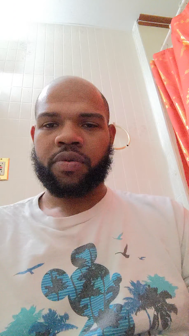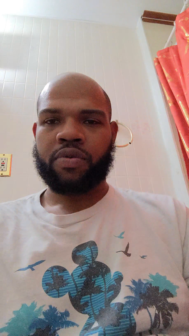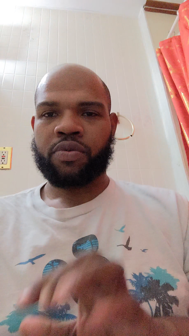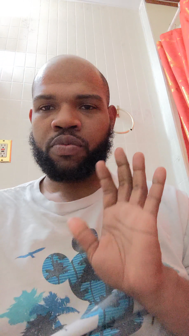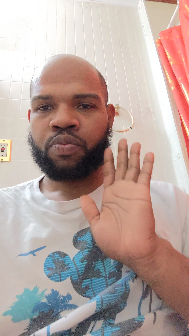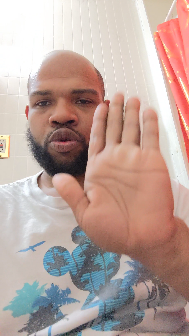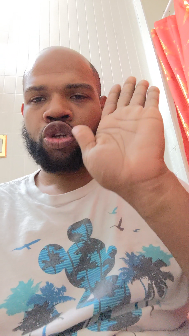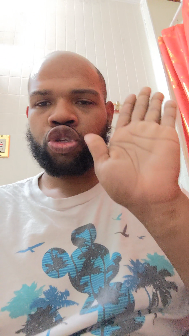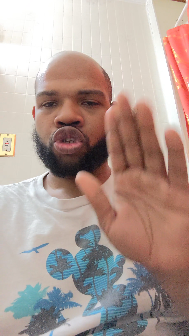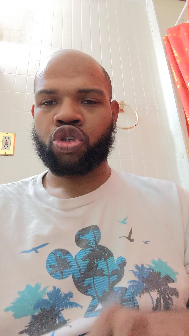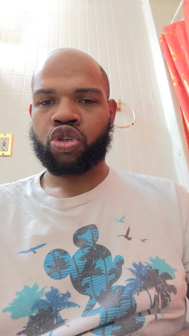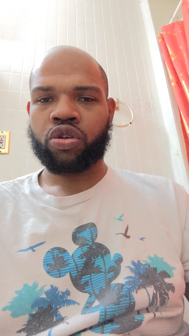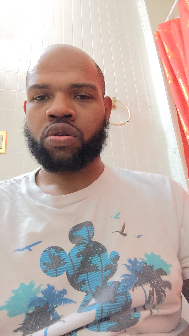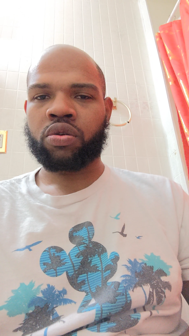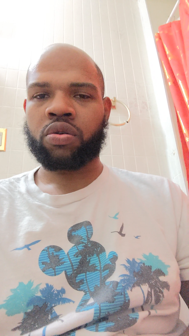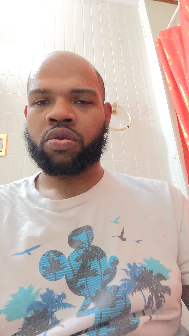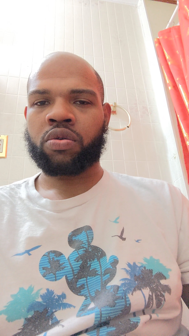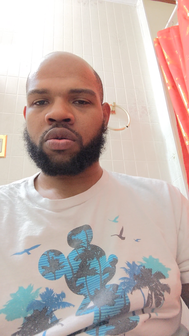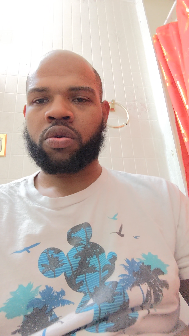push